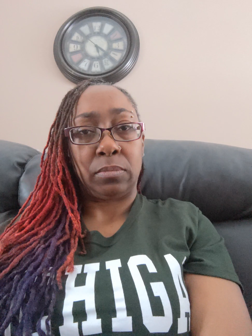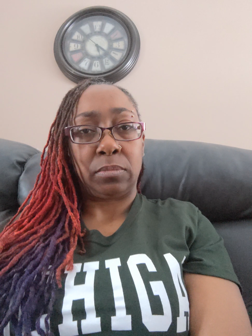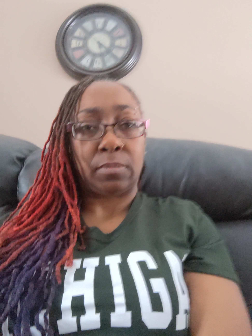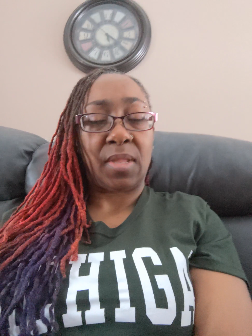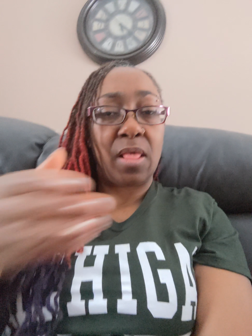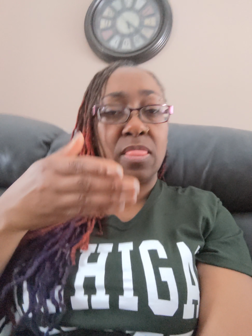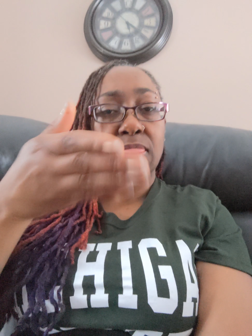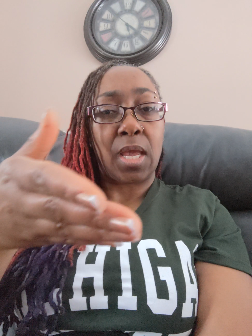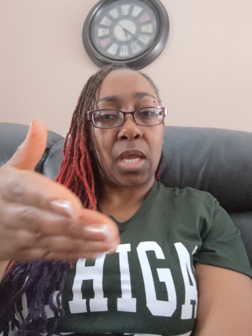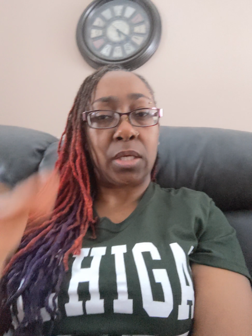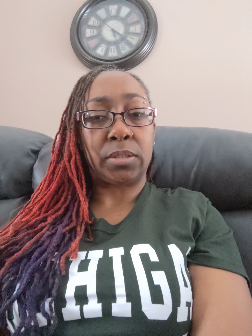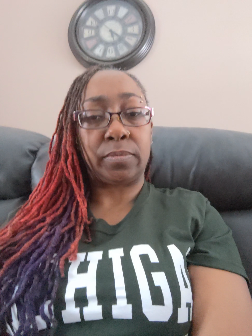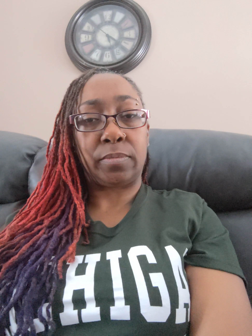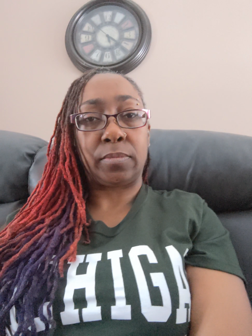there